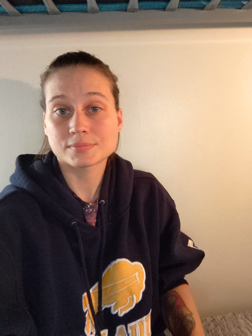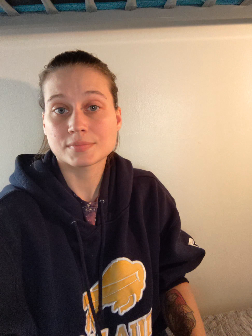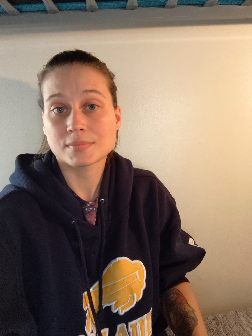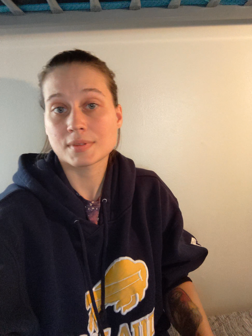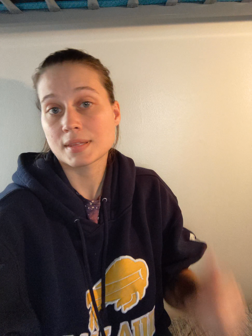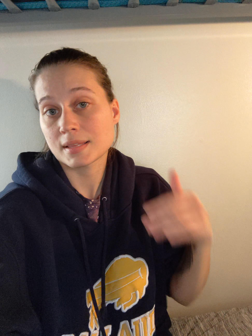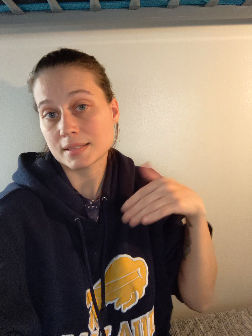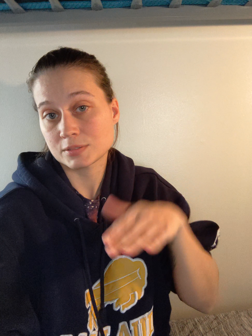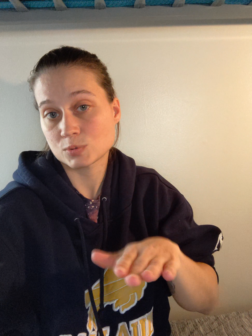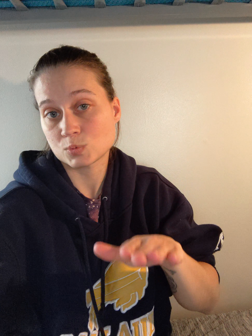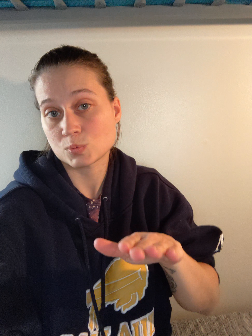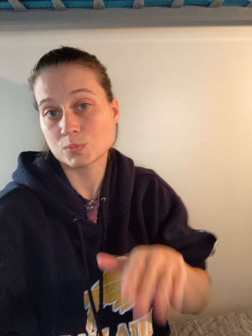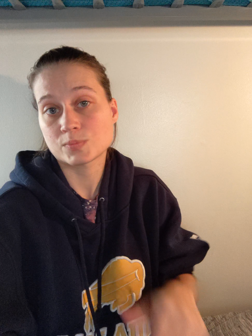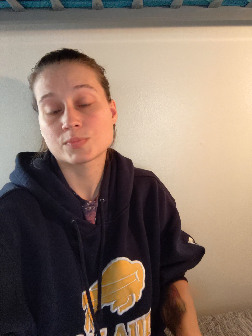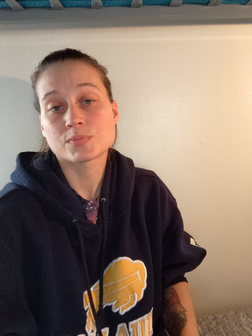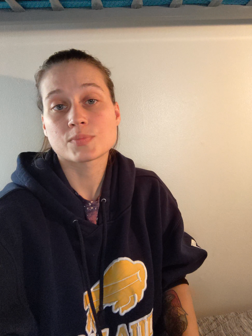into